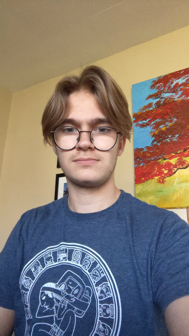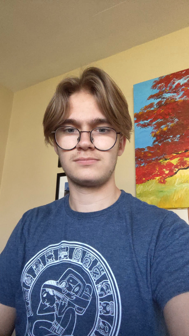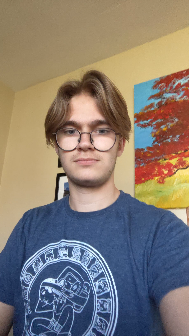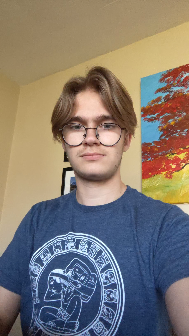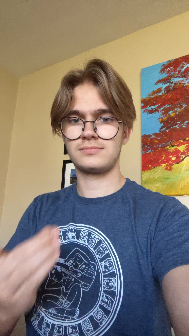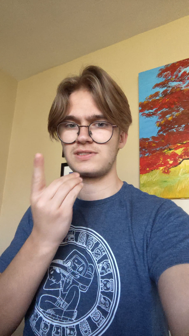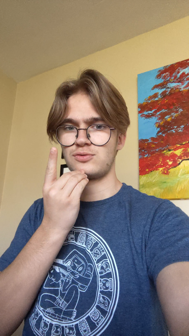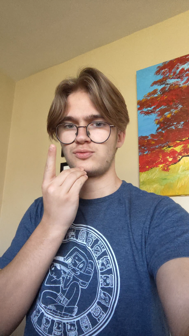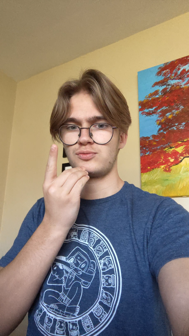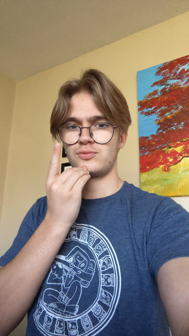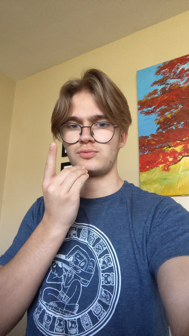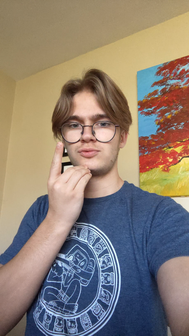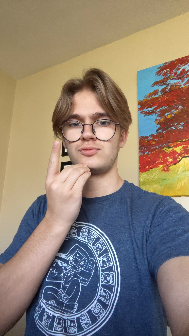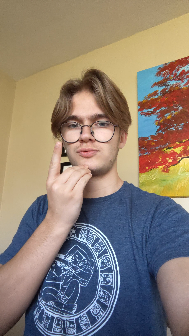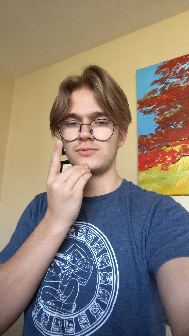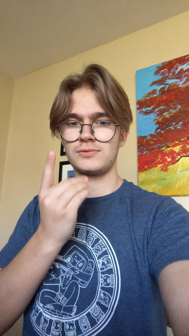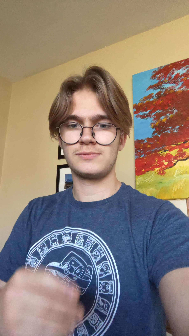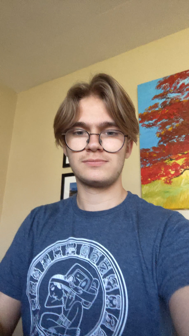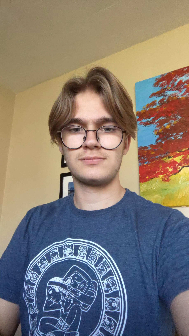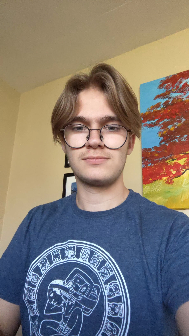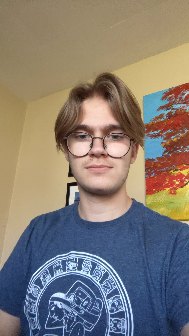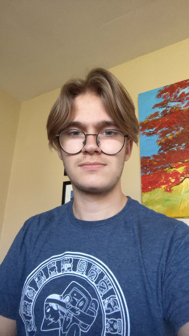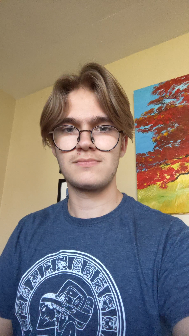dinner